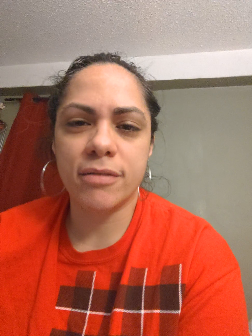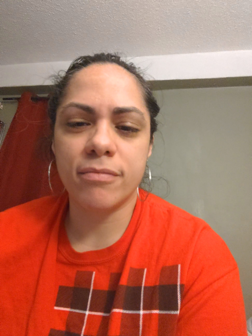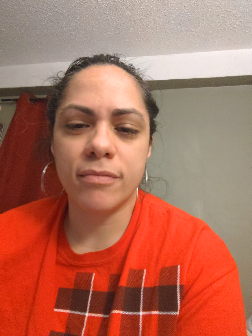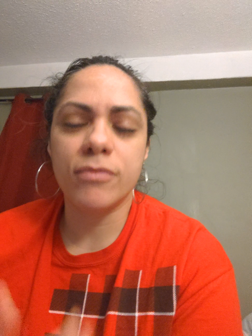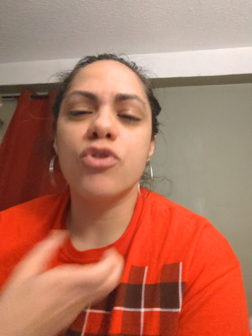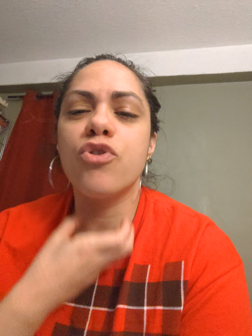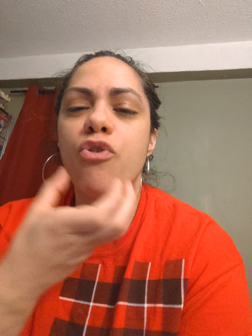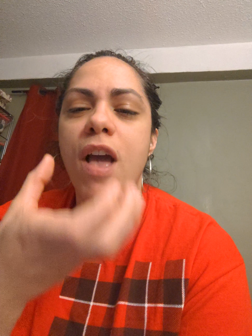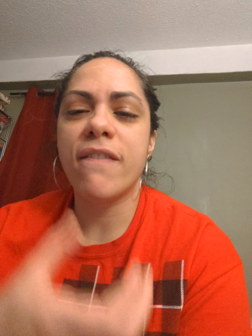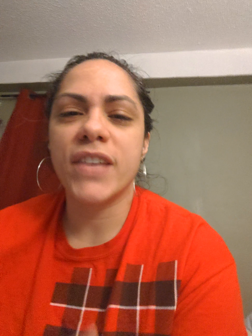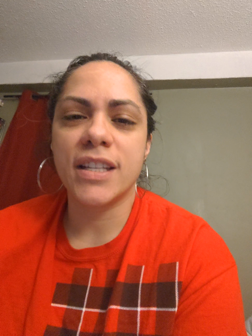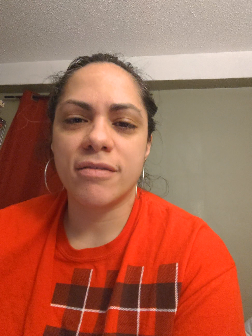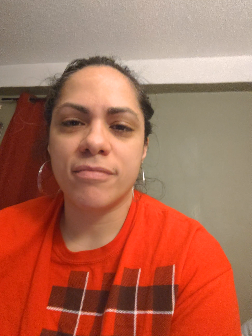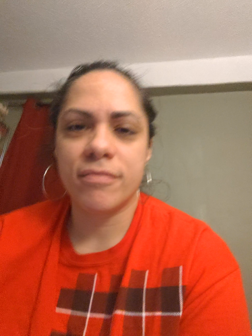giraffe